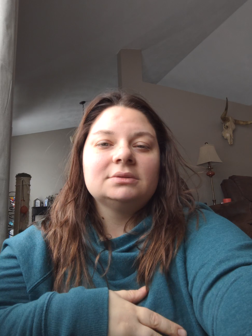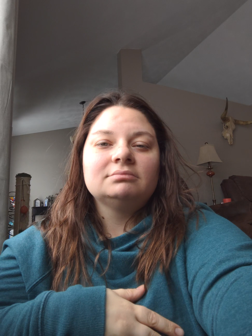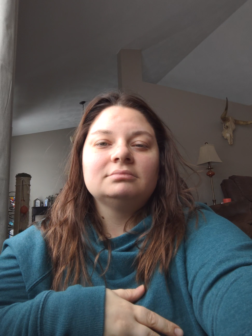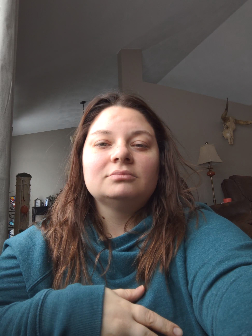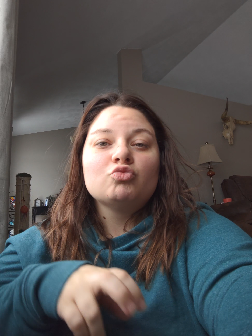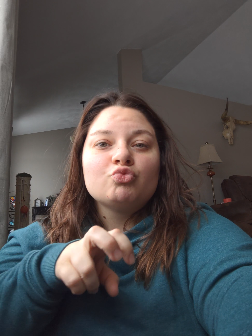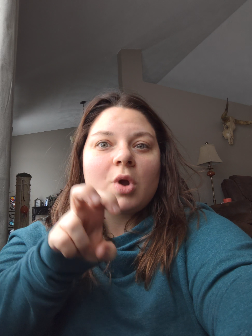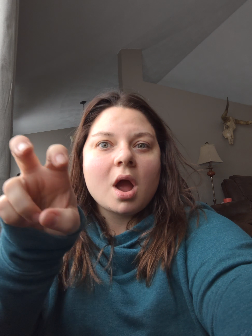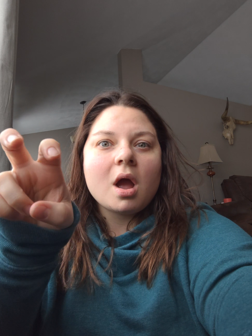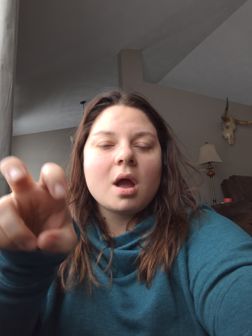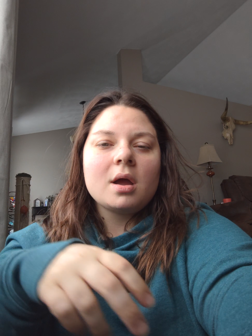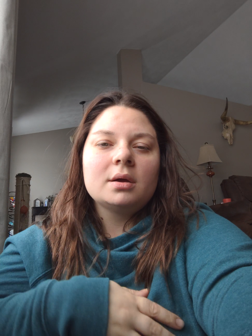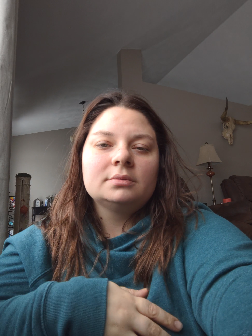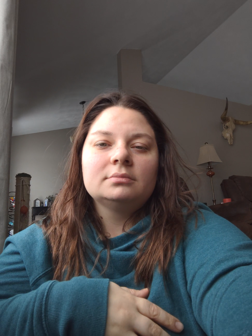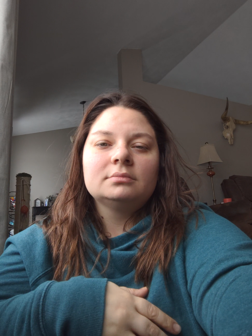ride